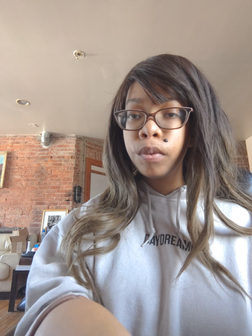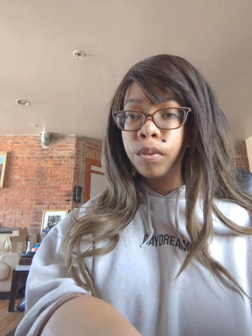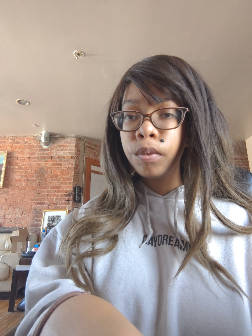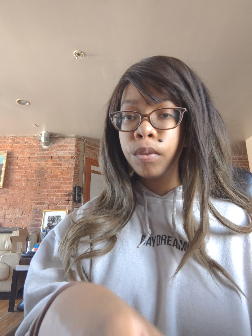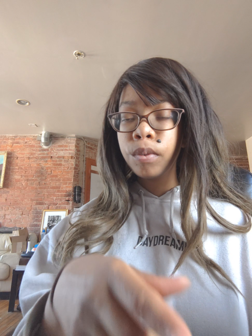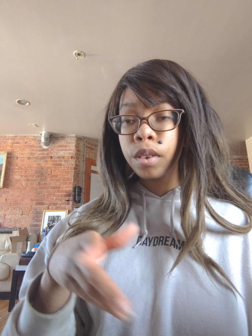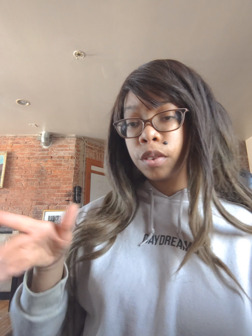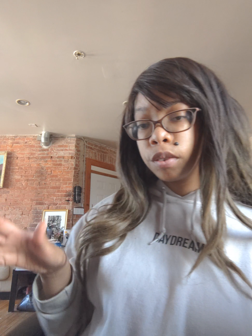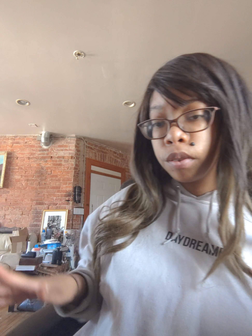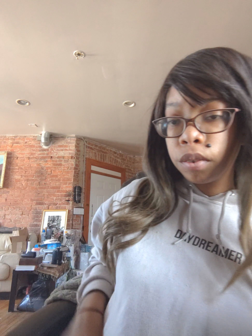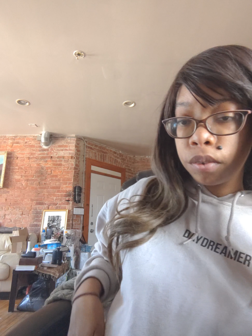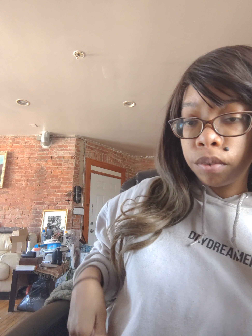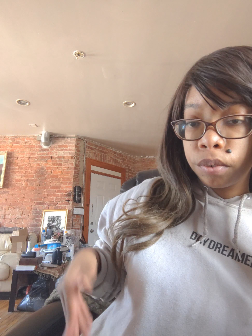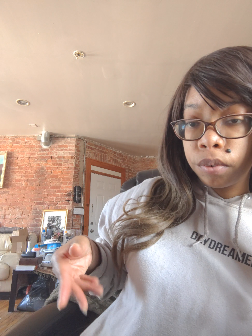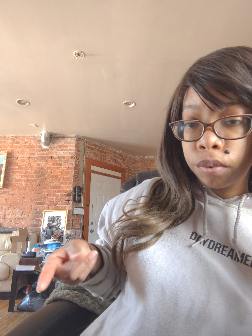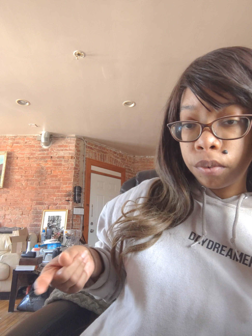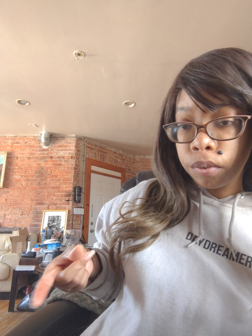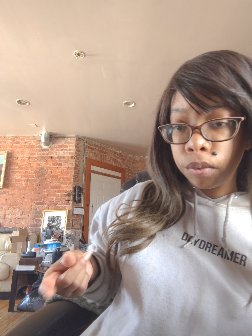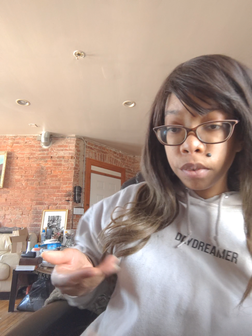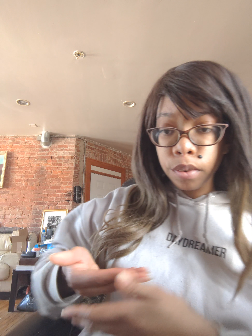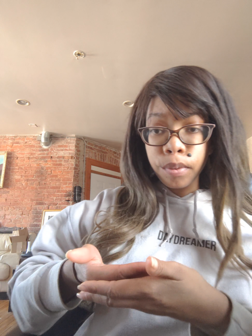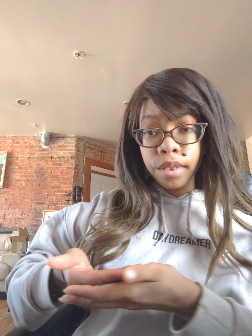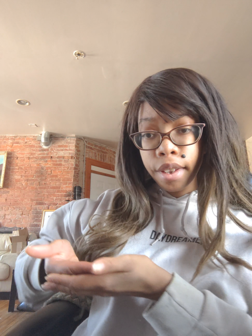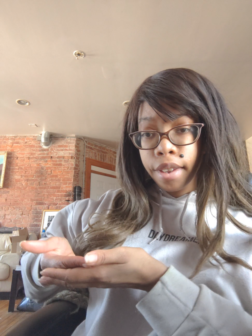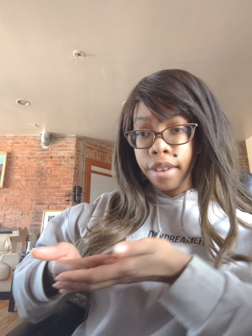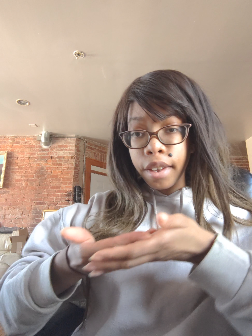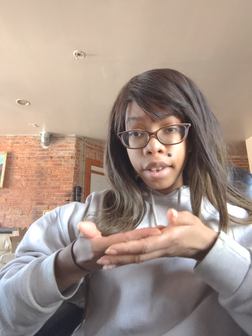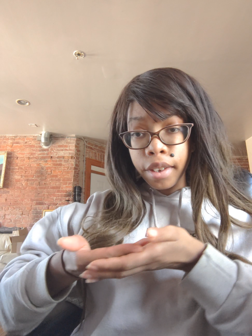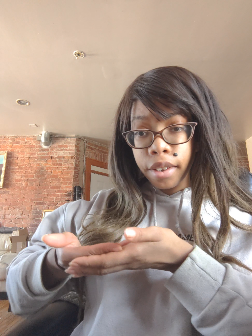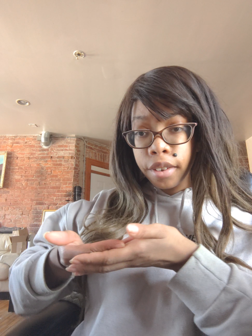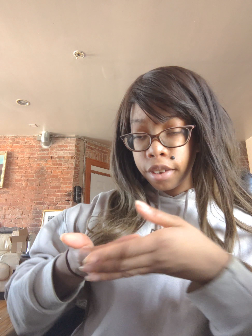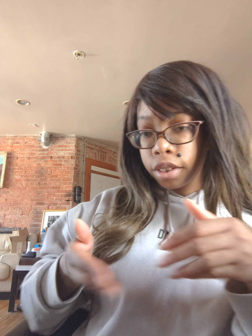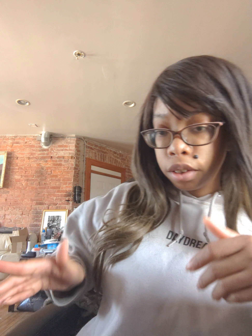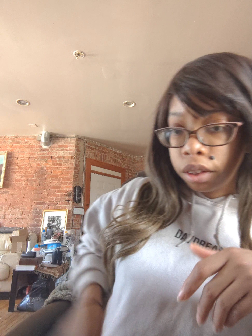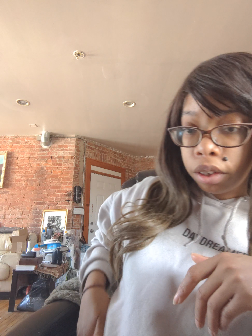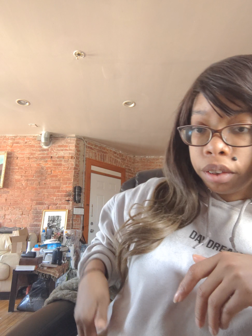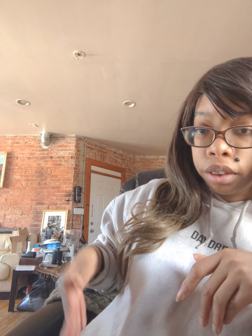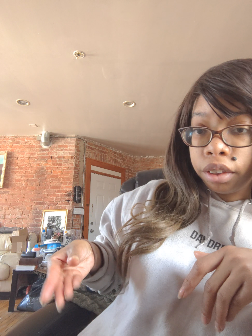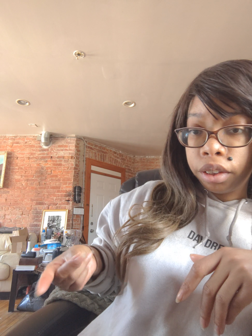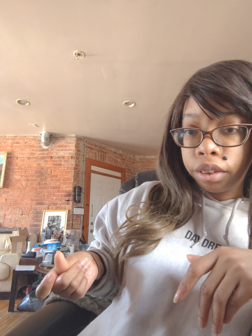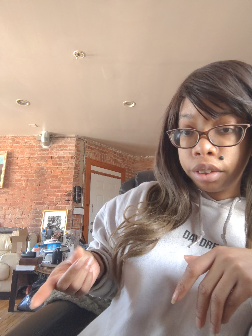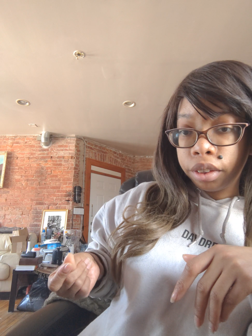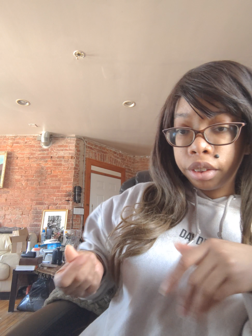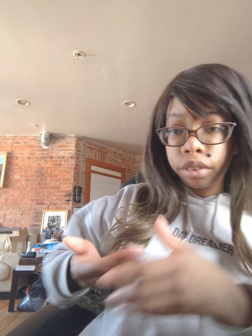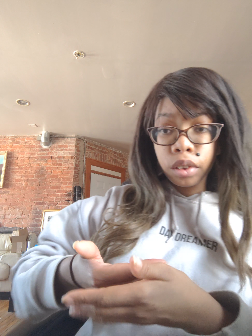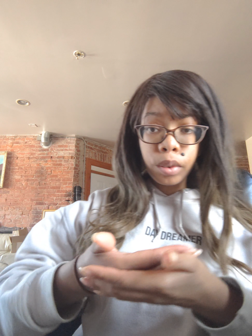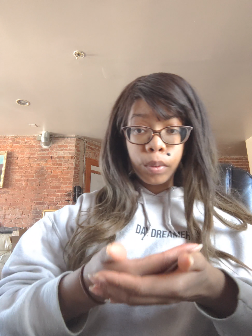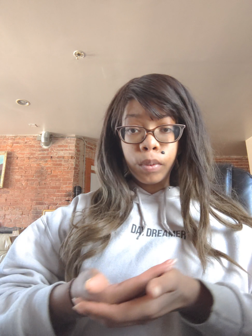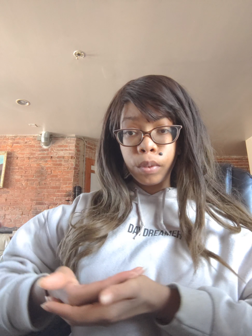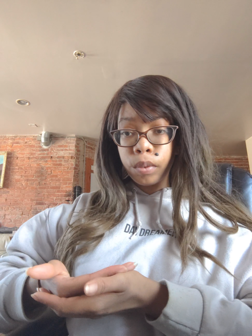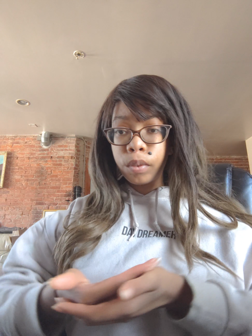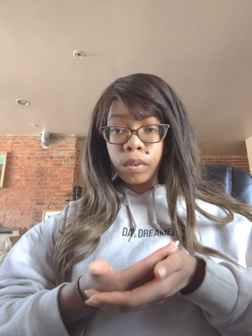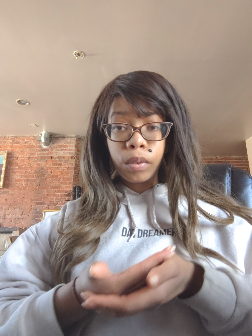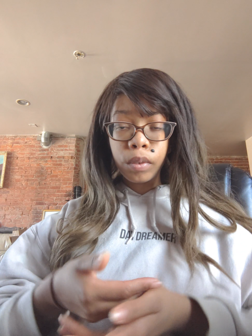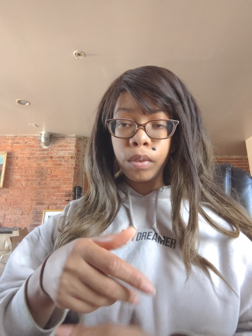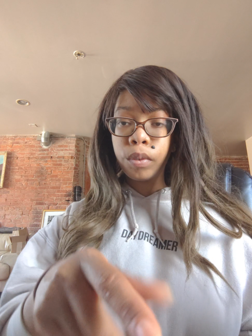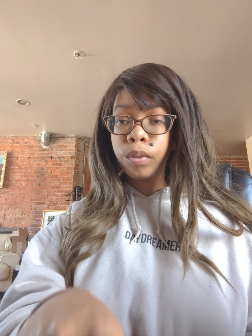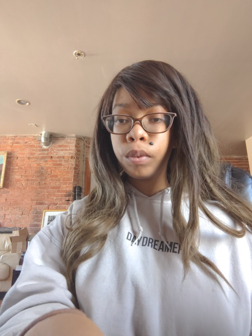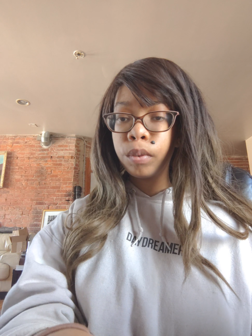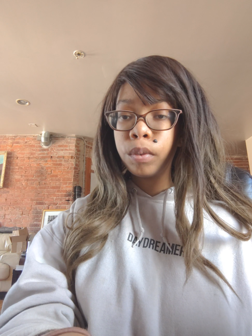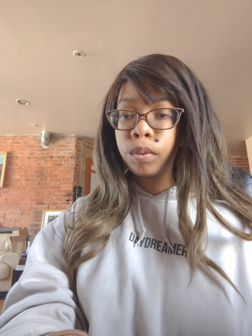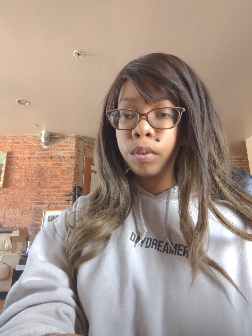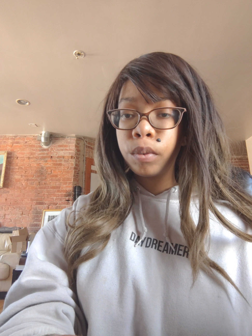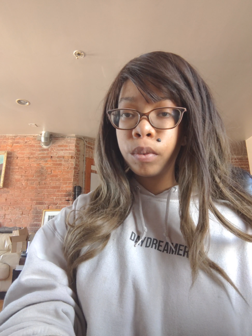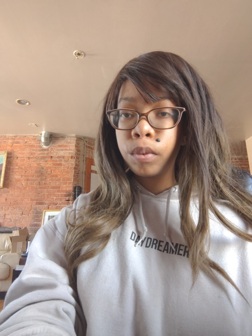puppy